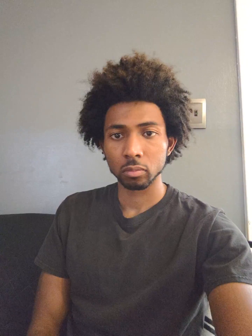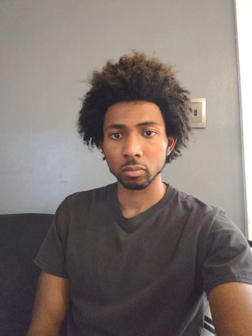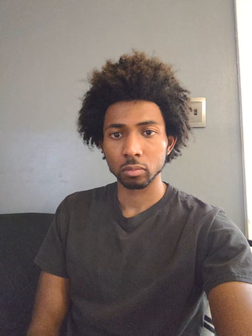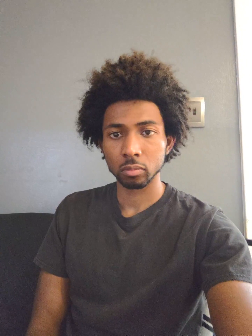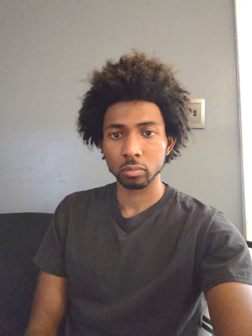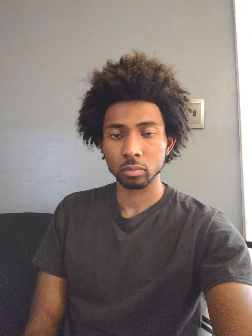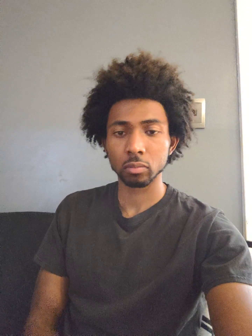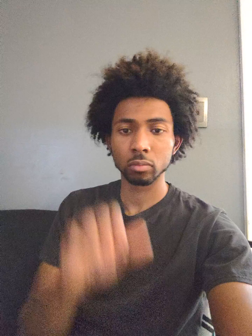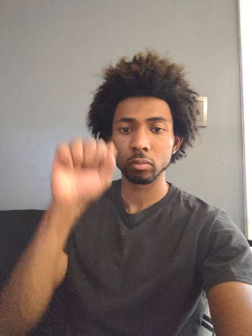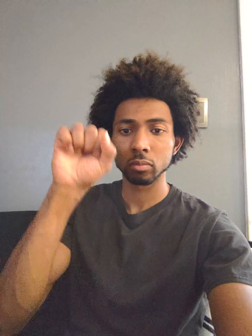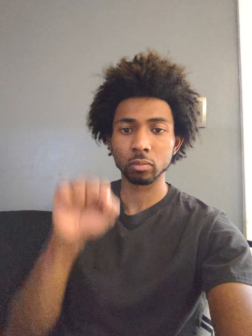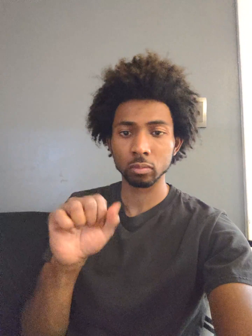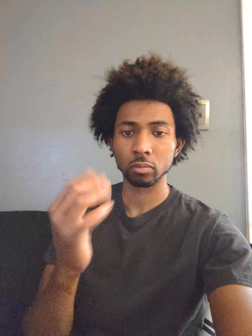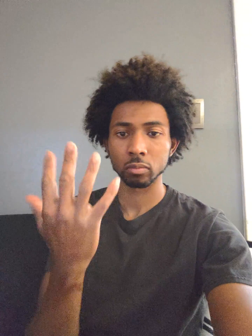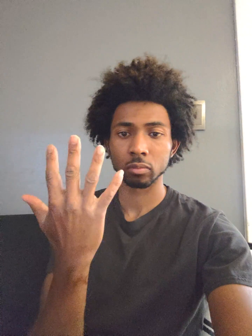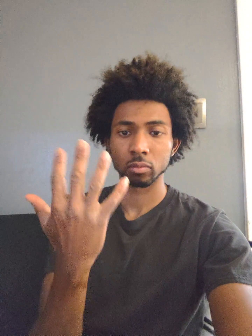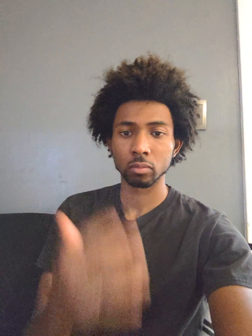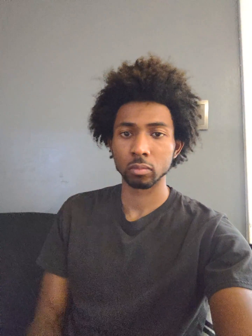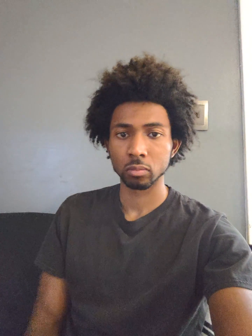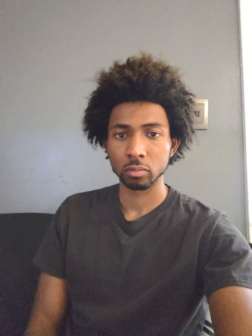gloves